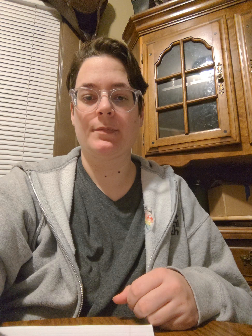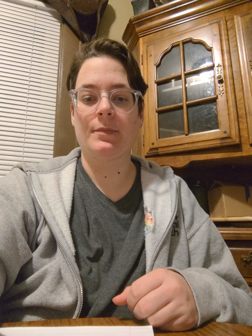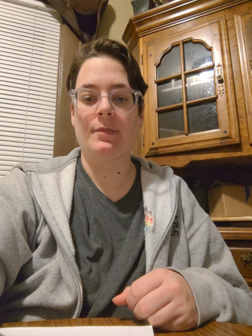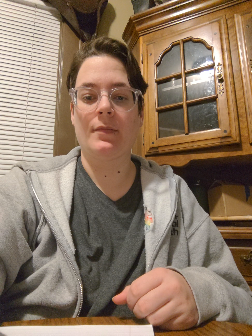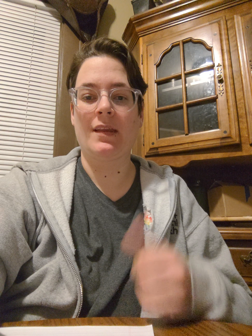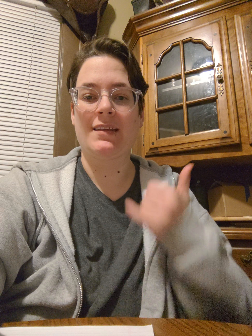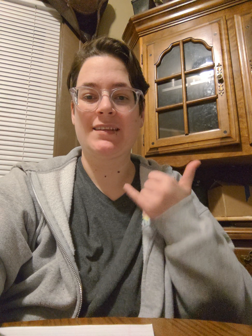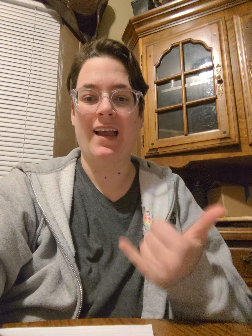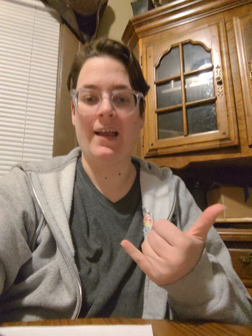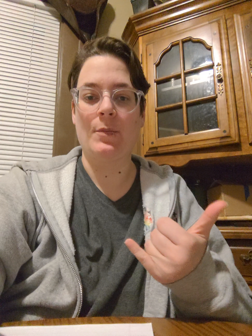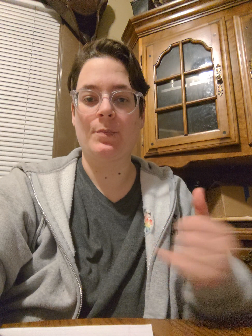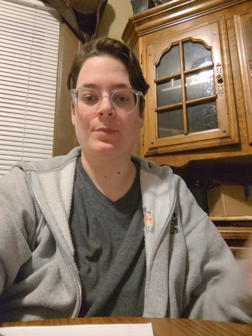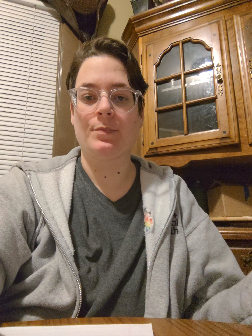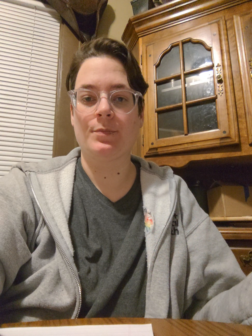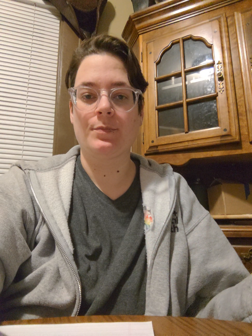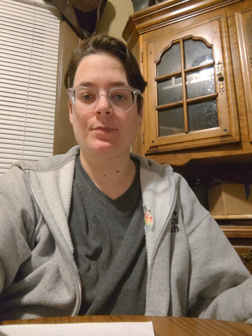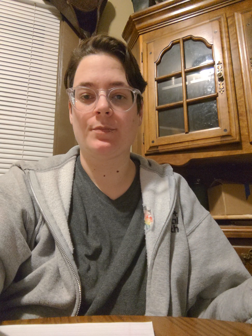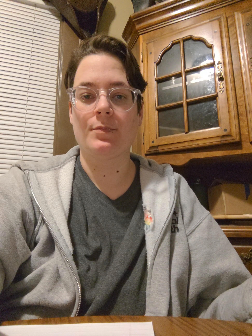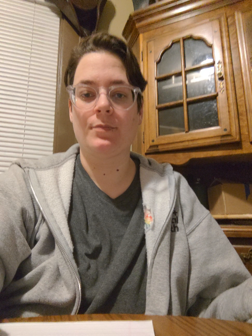now